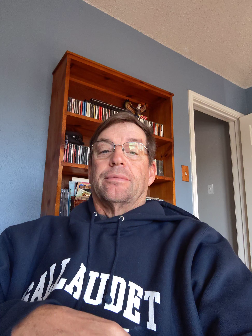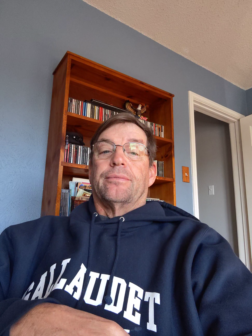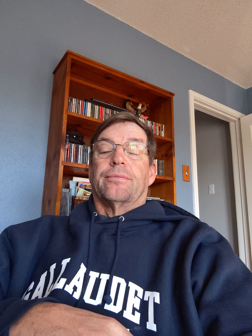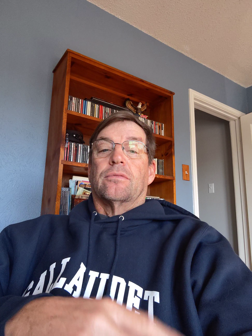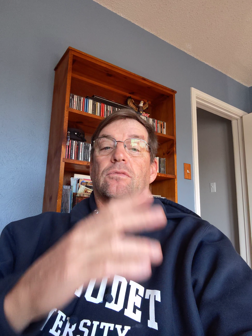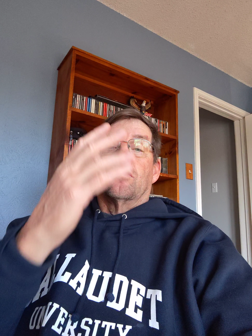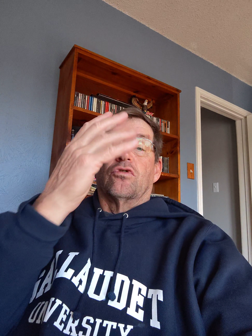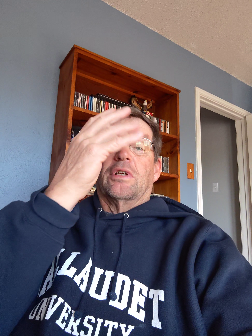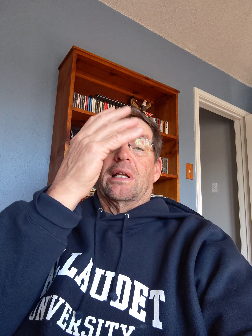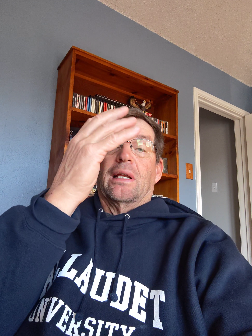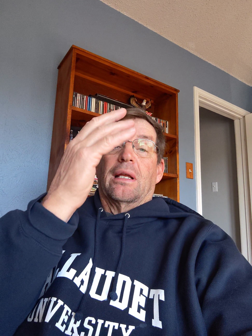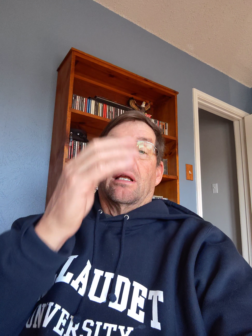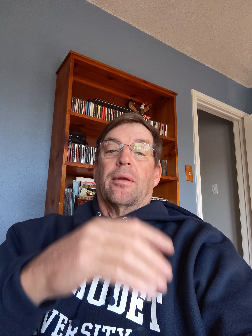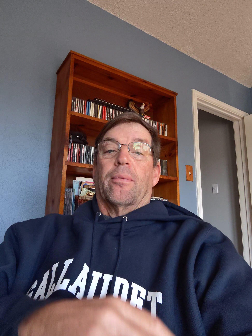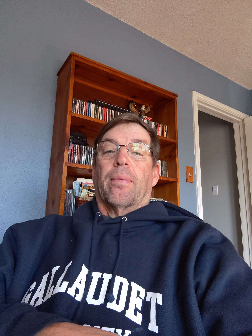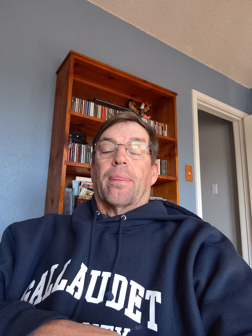tree